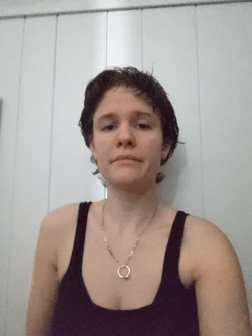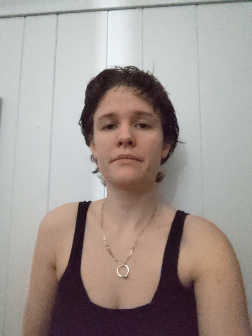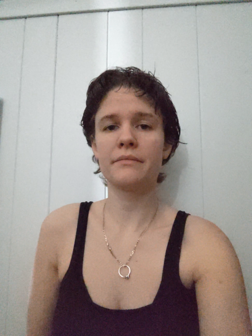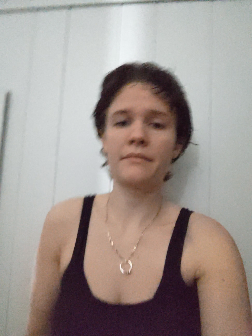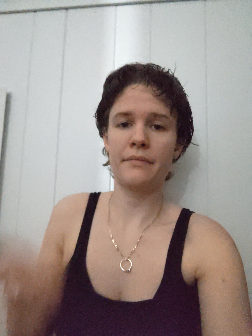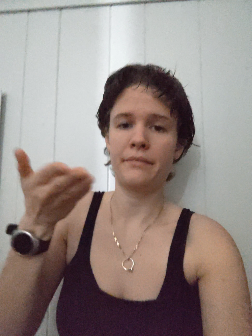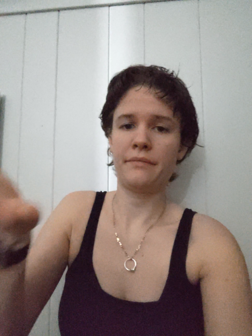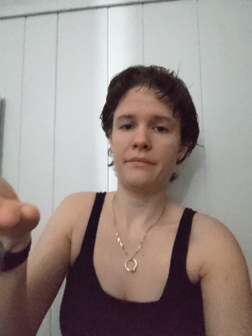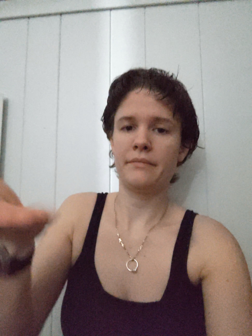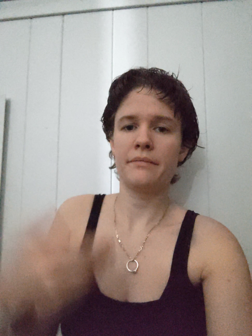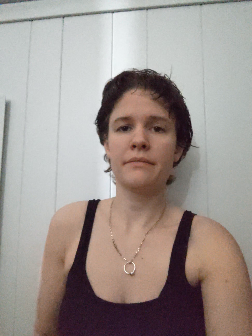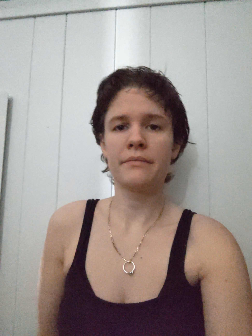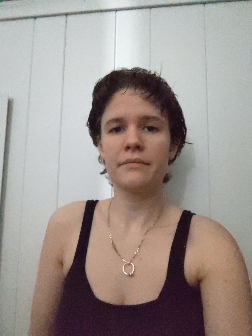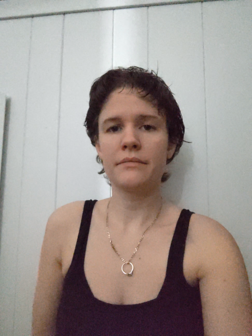there